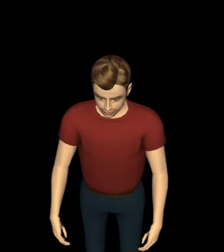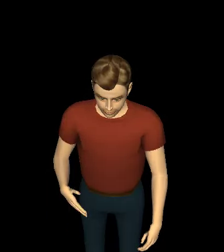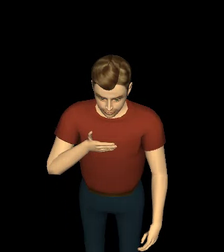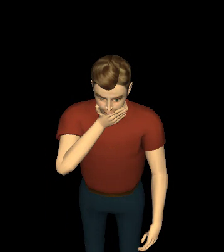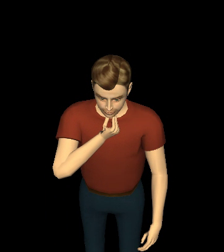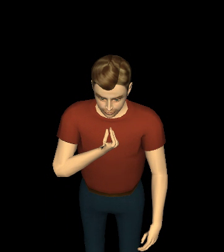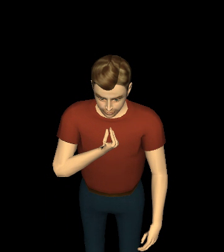جميل